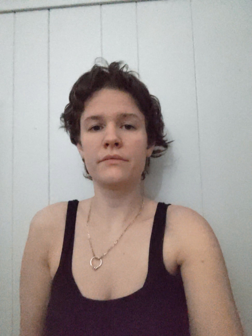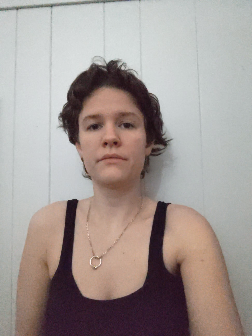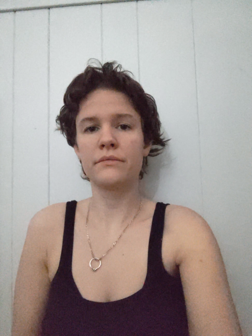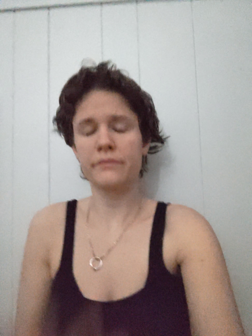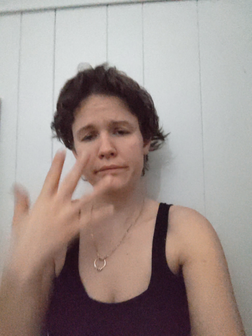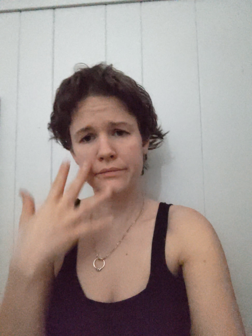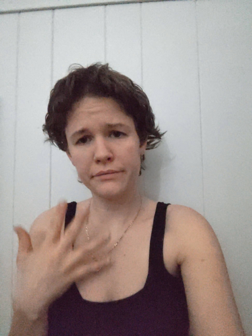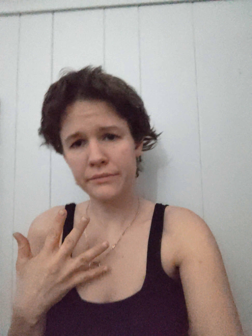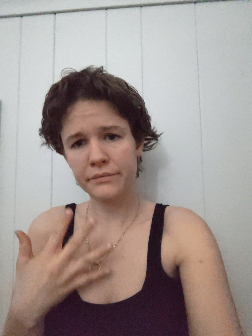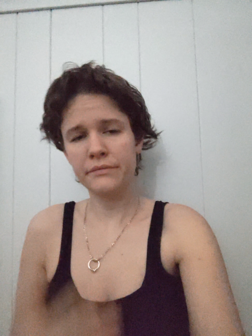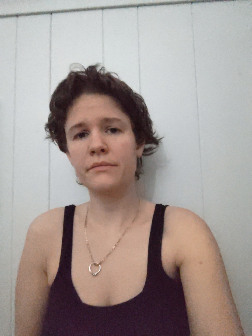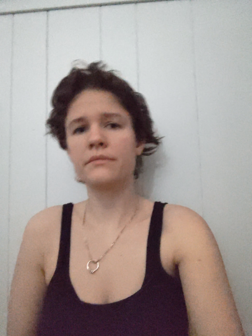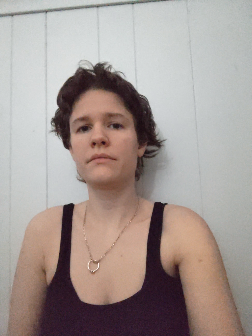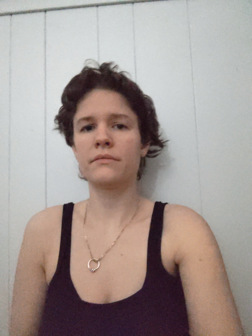sad